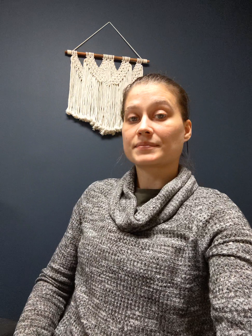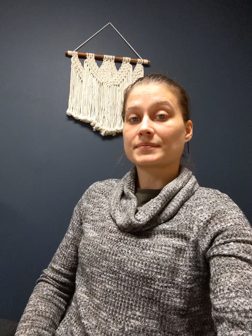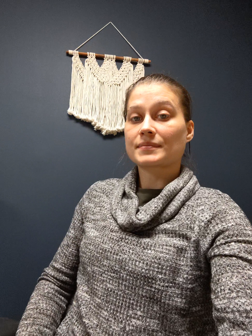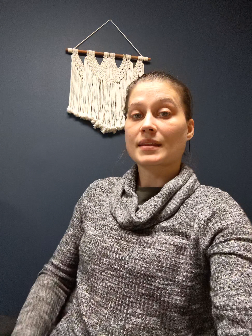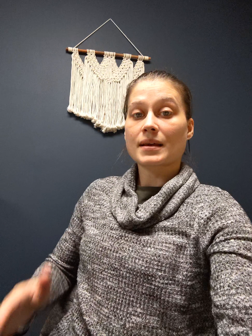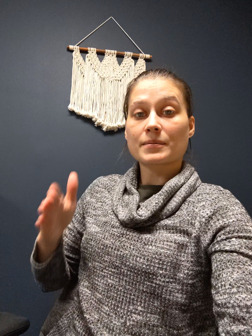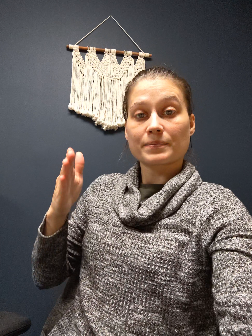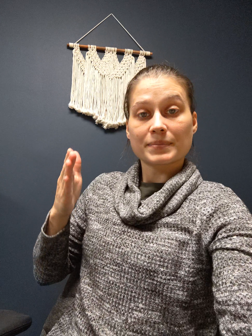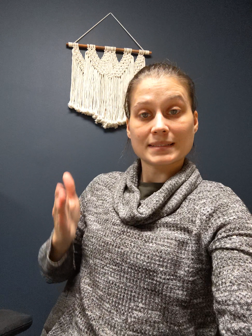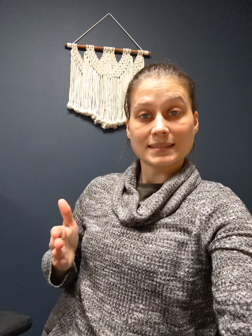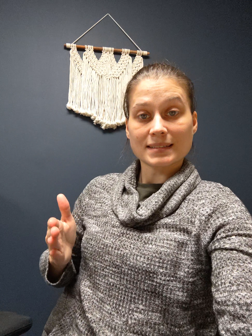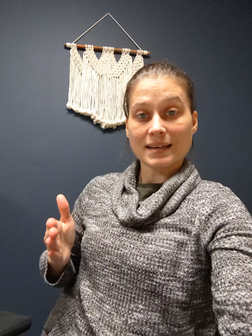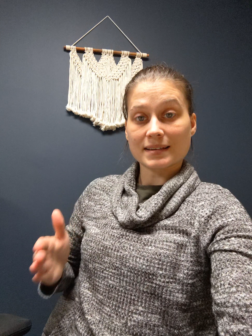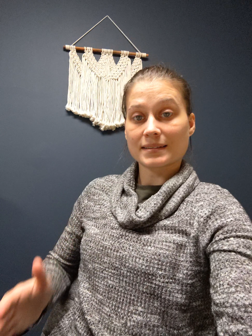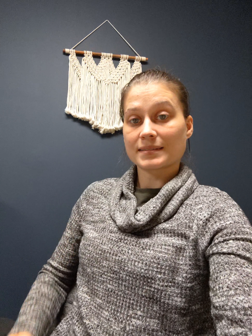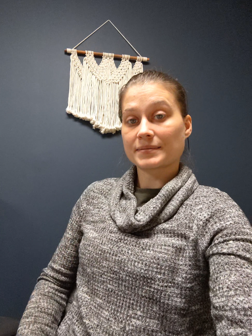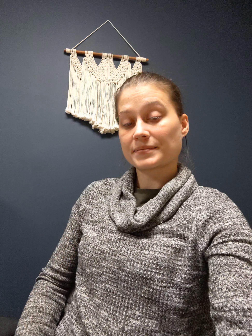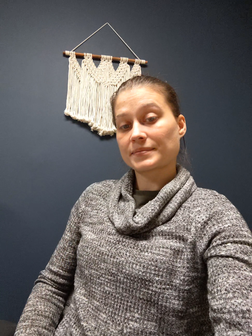beside